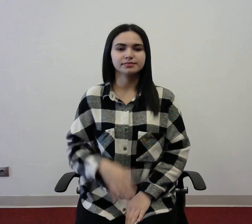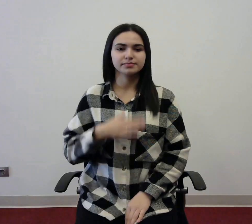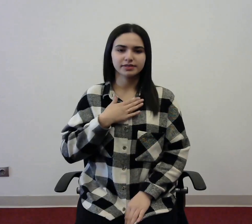mən